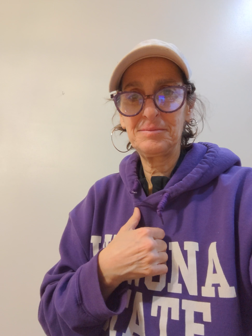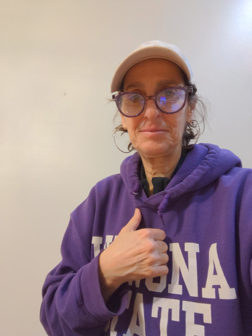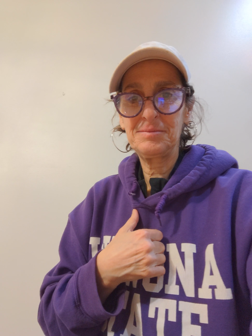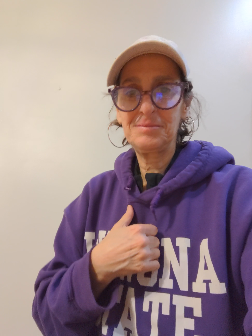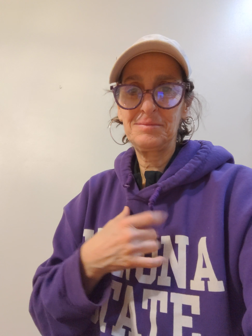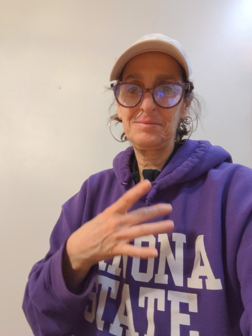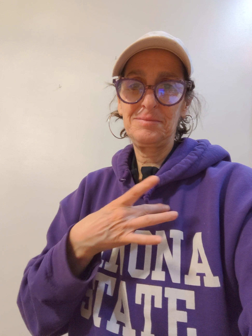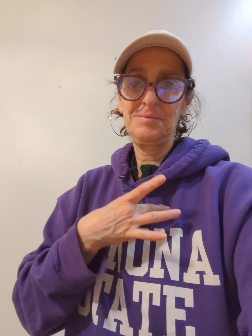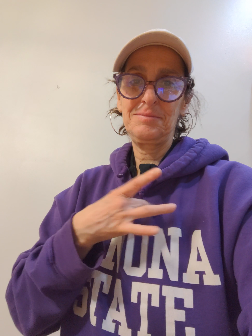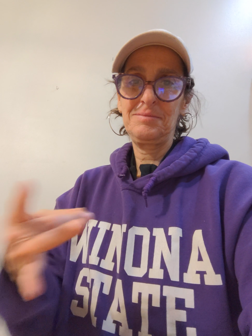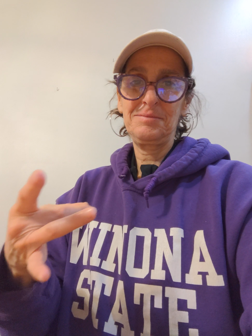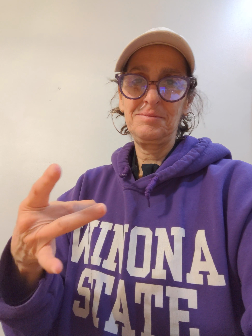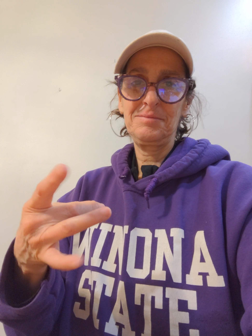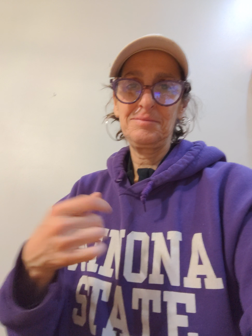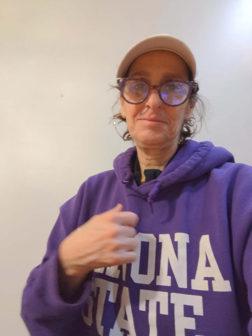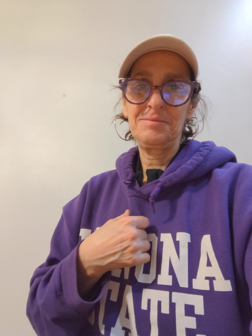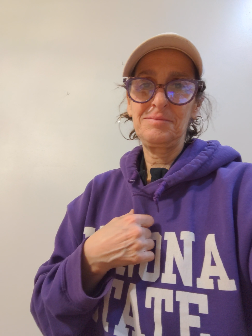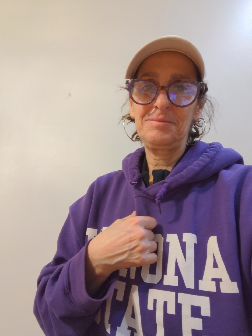like